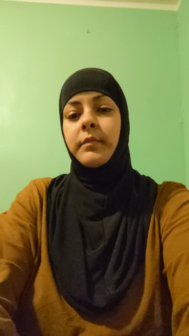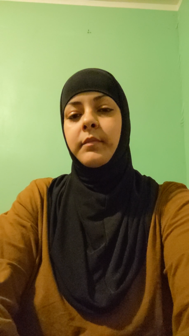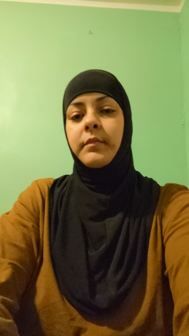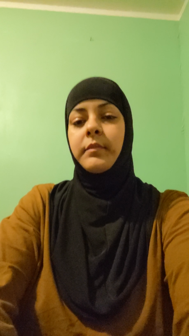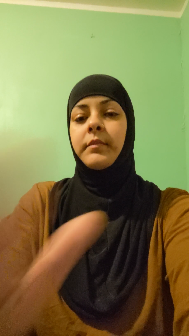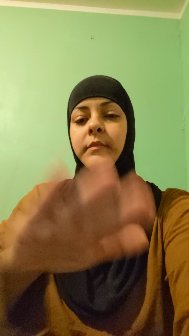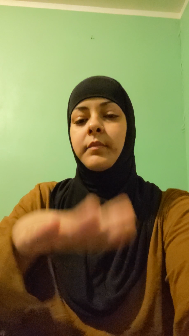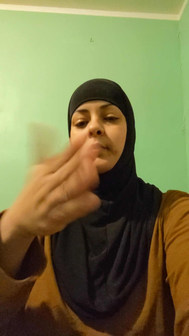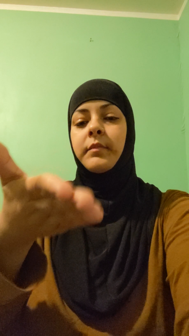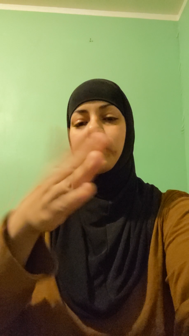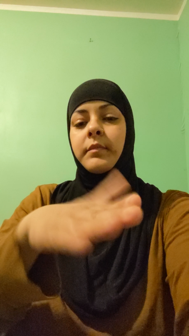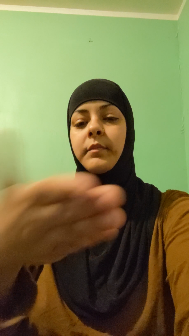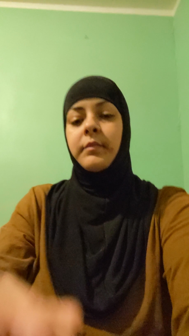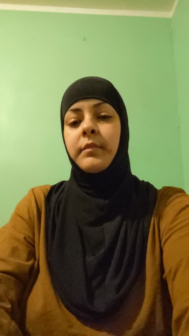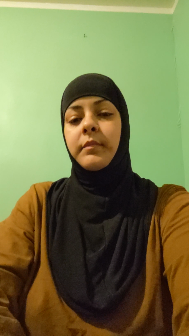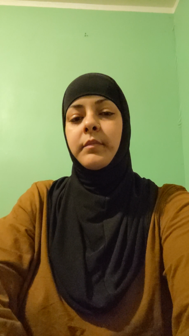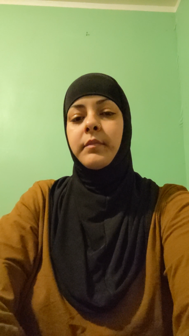kitchen